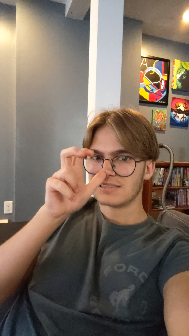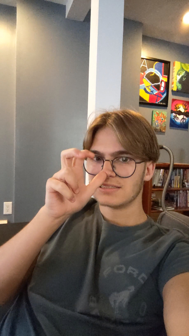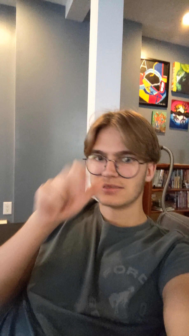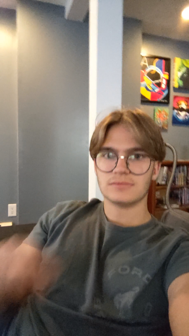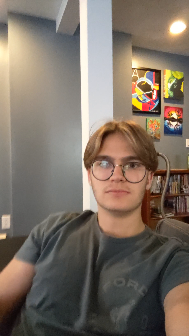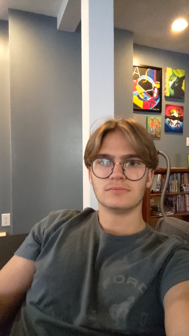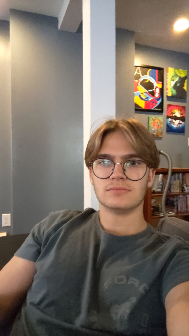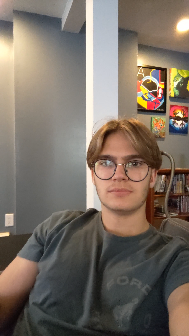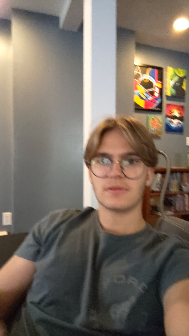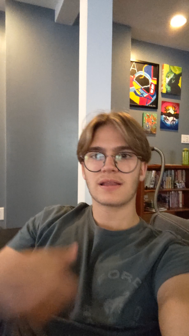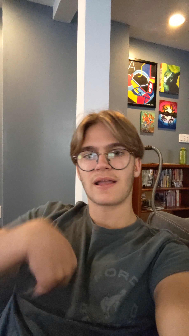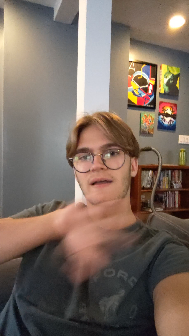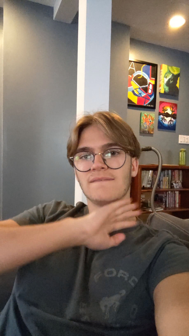scarf